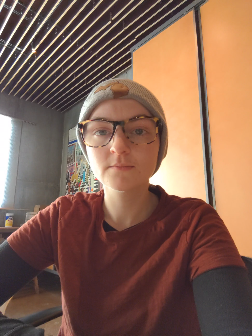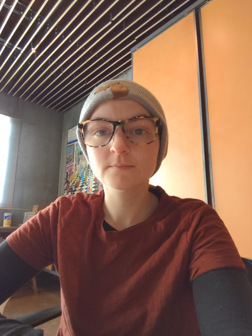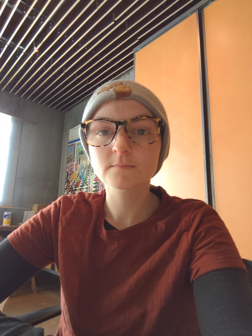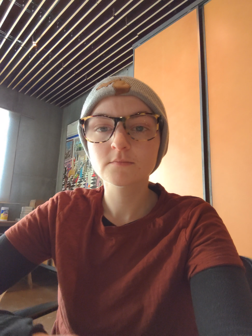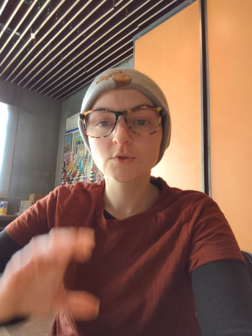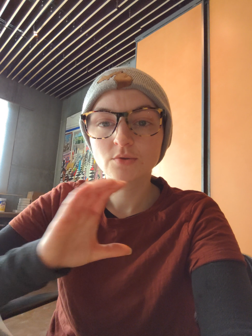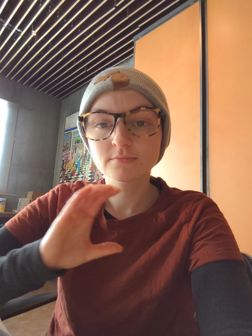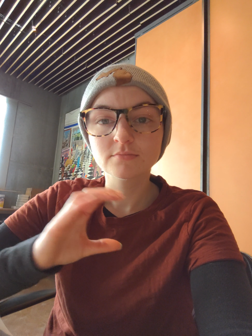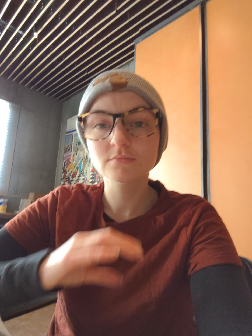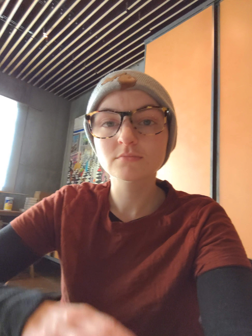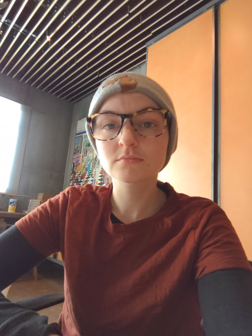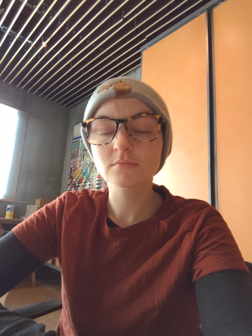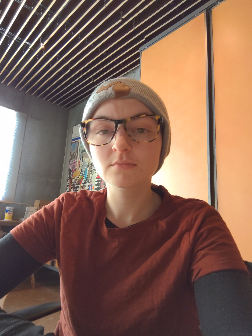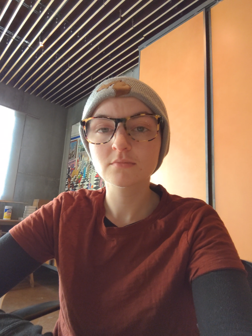chocolate